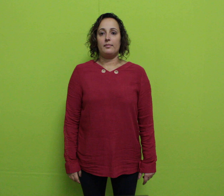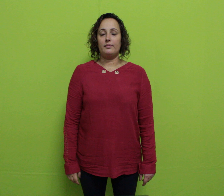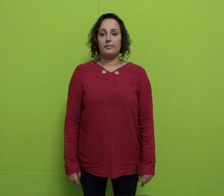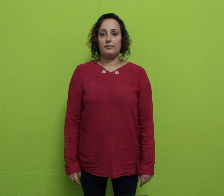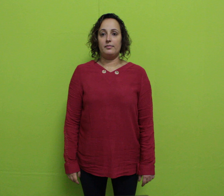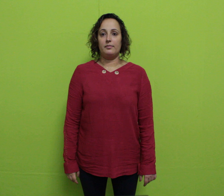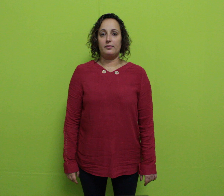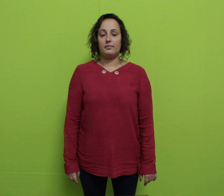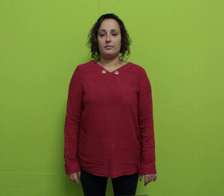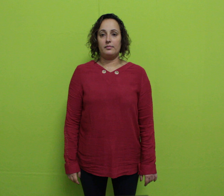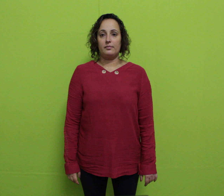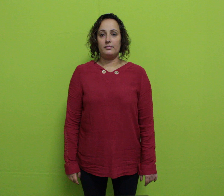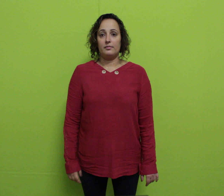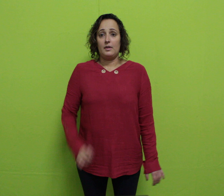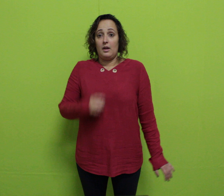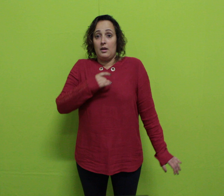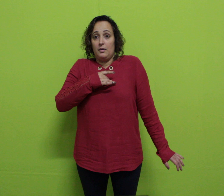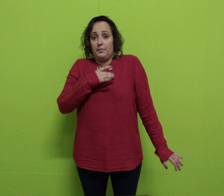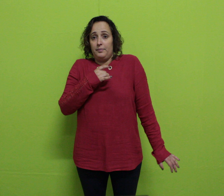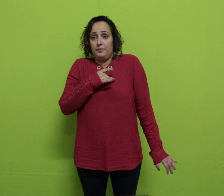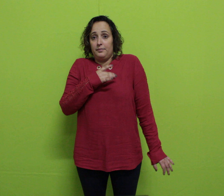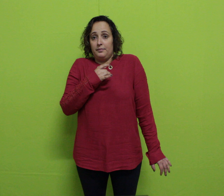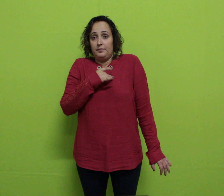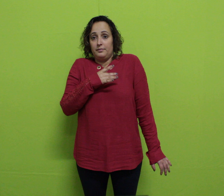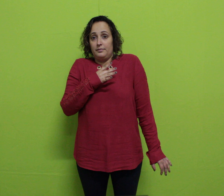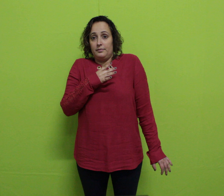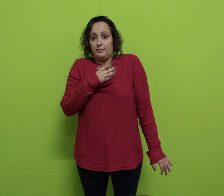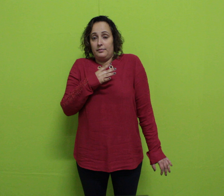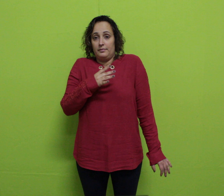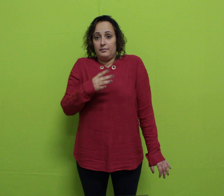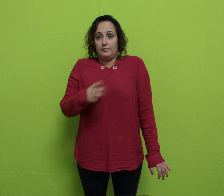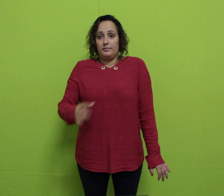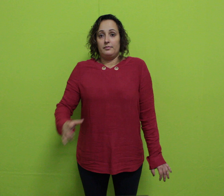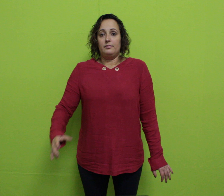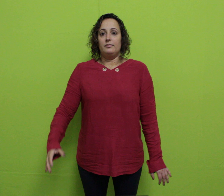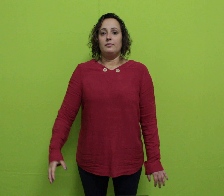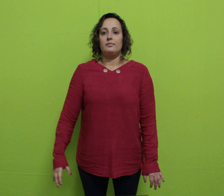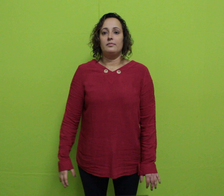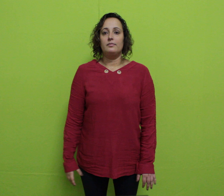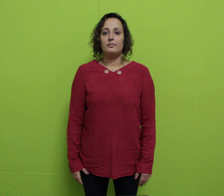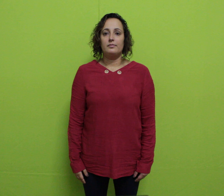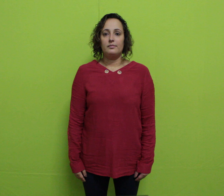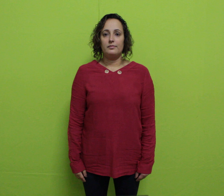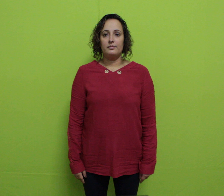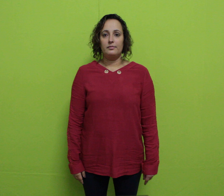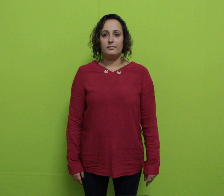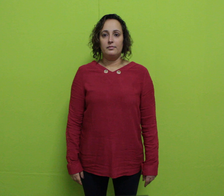medo